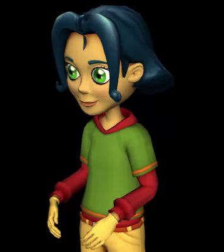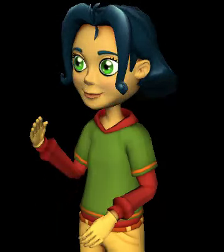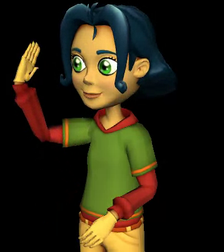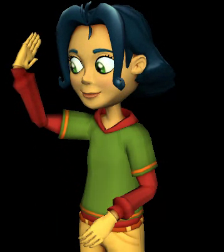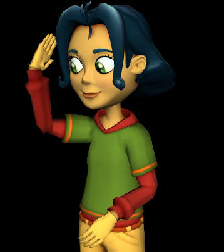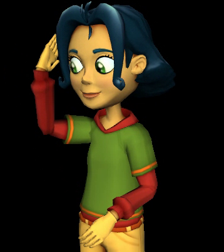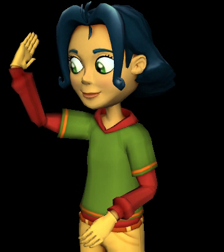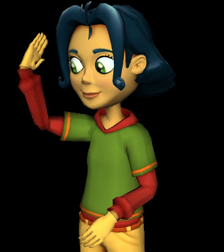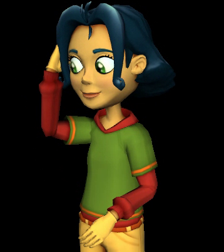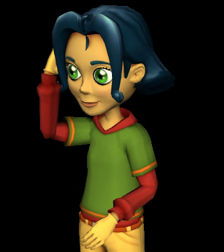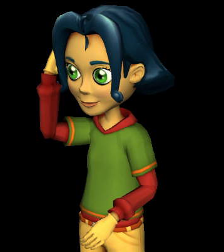أعلم